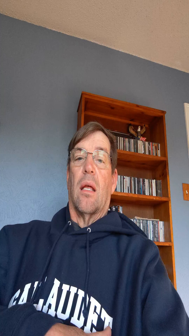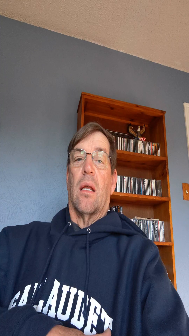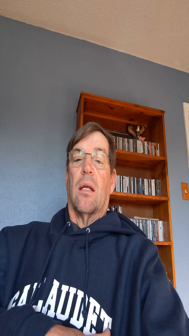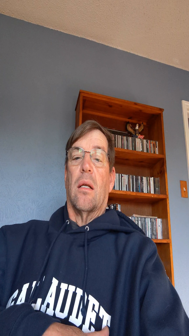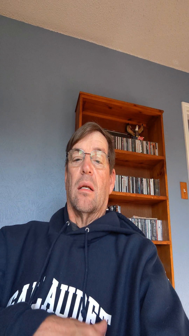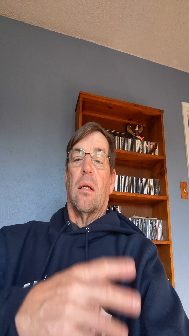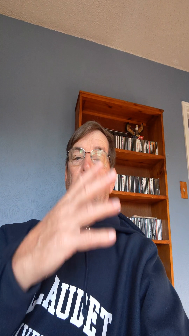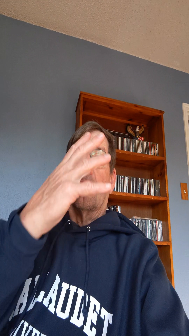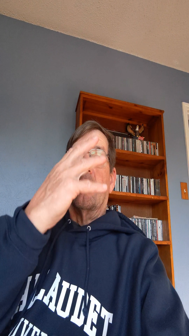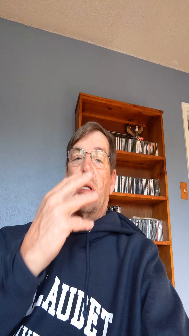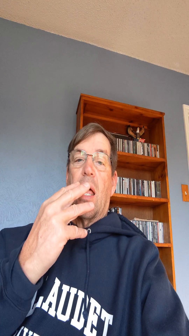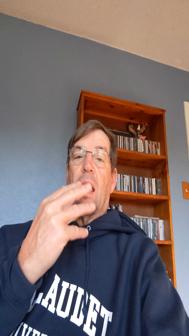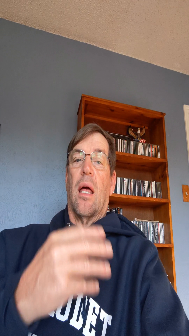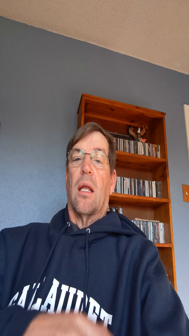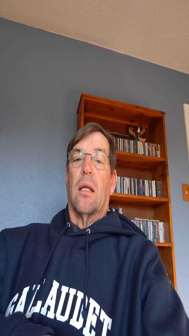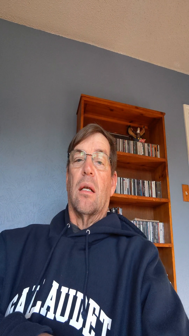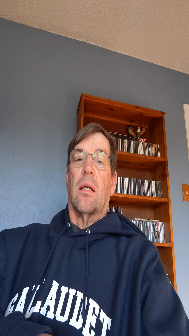sad